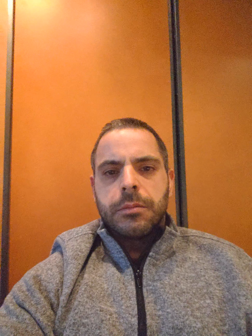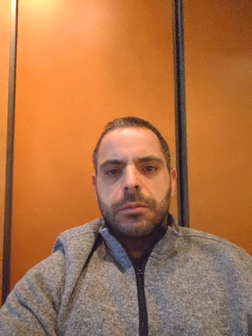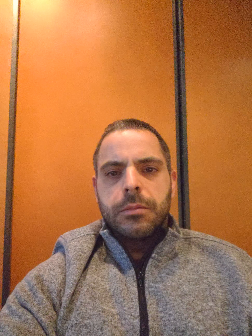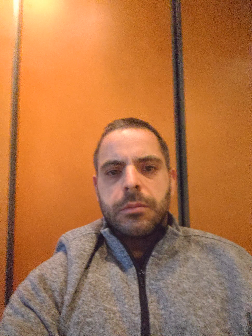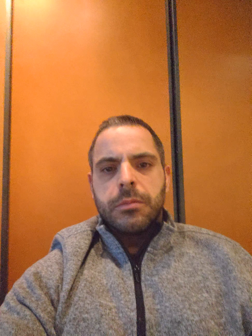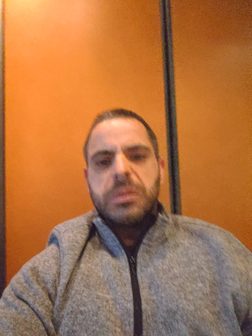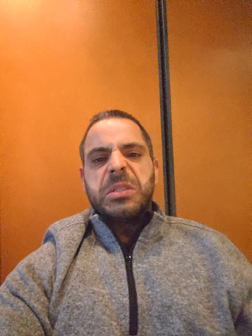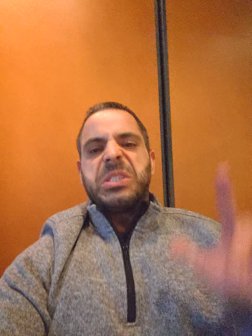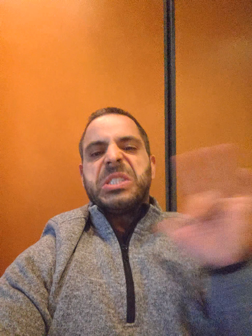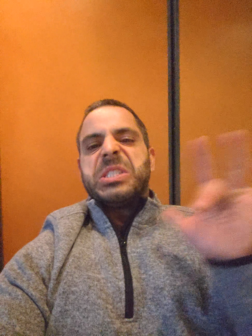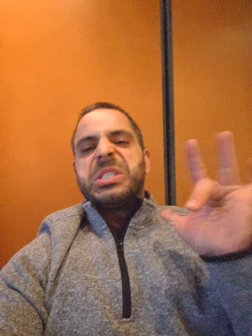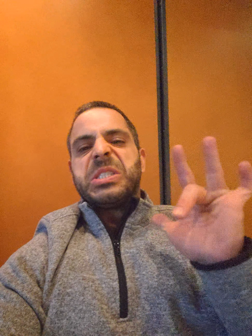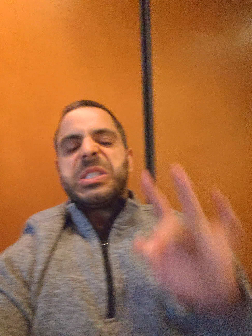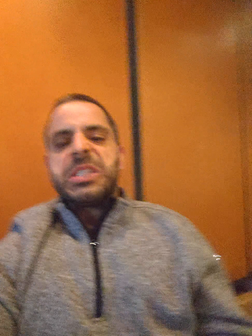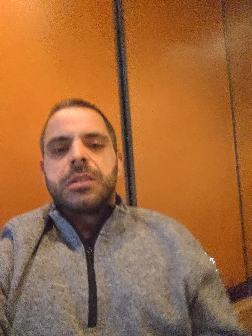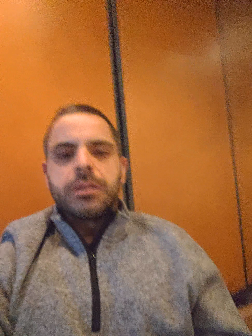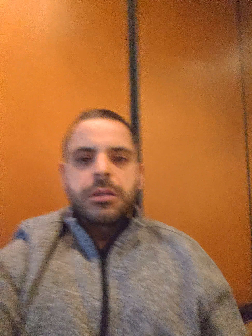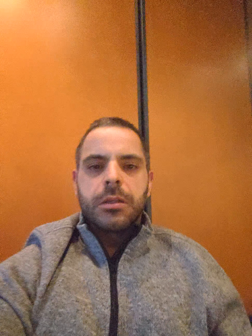yucky